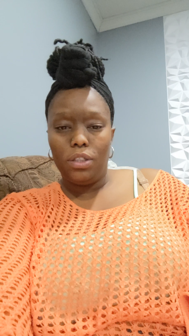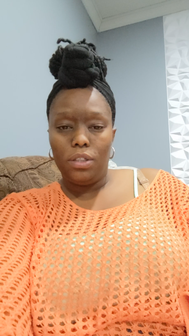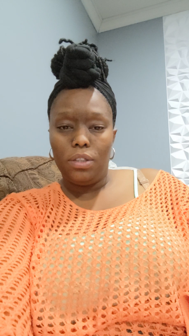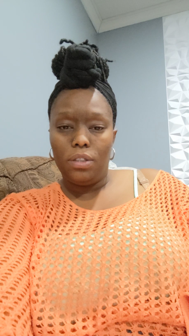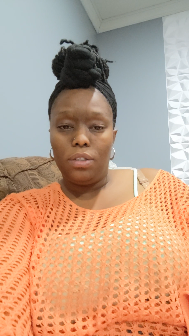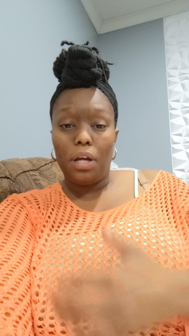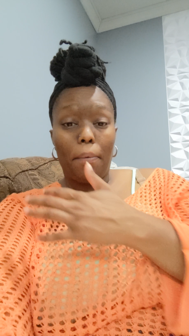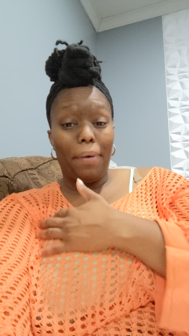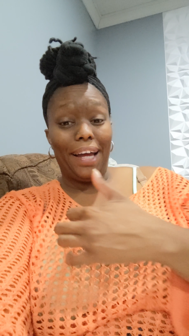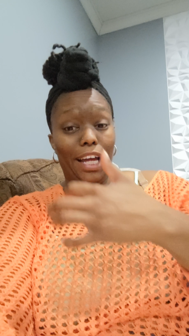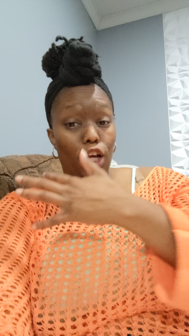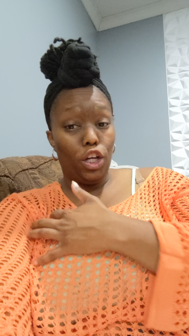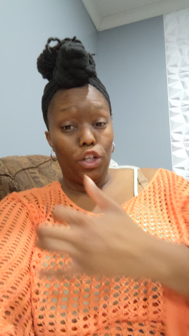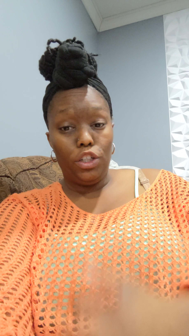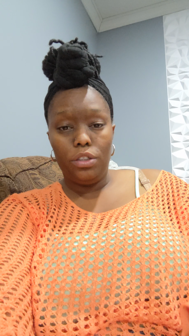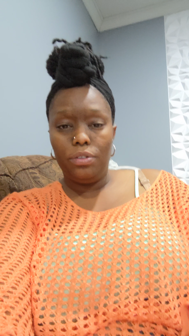bear